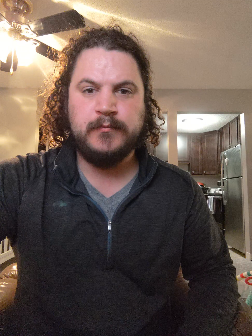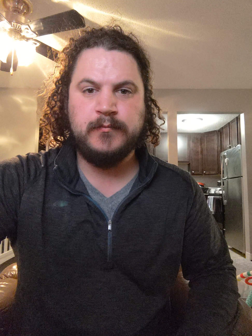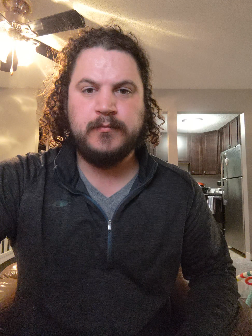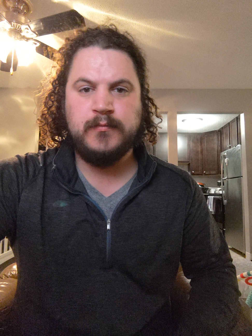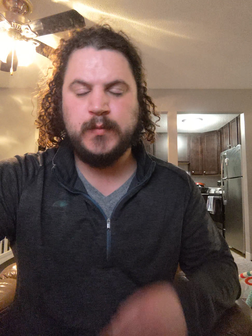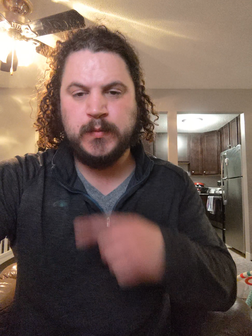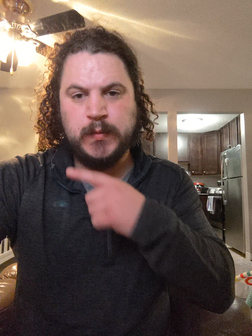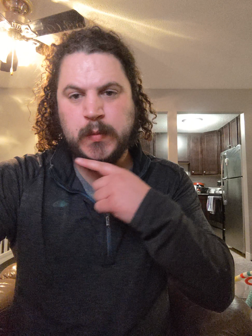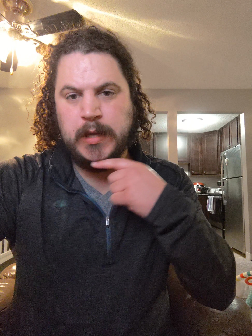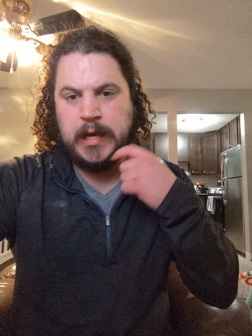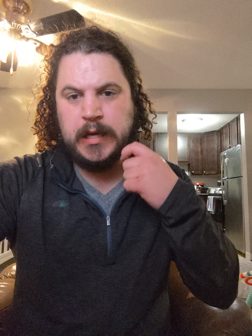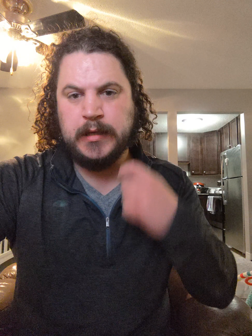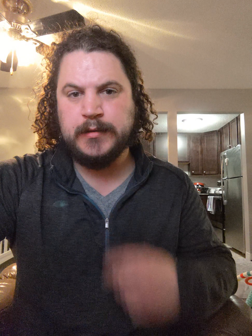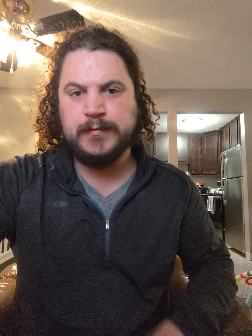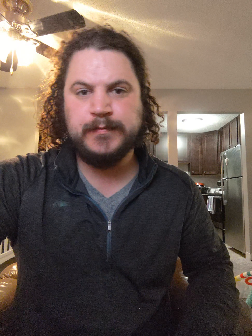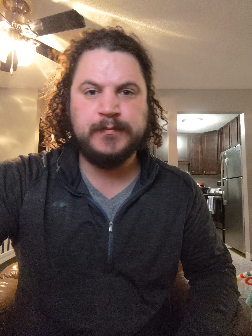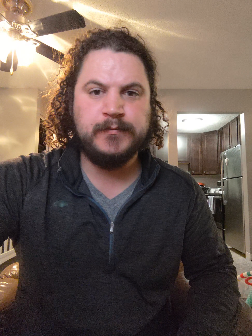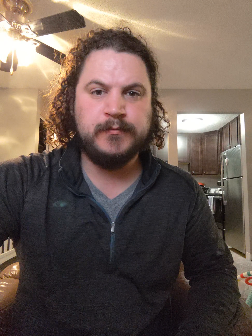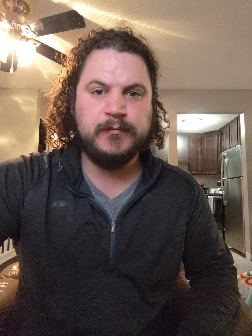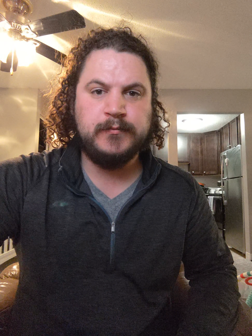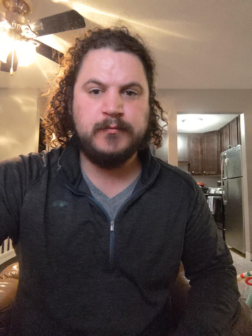dry